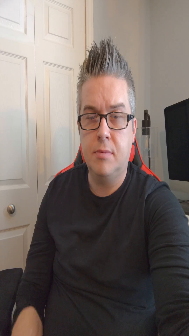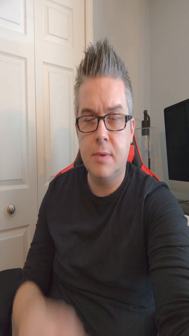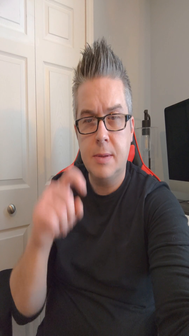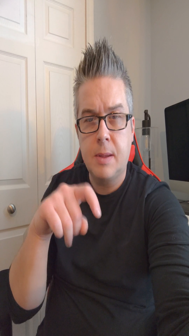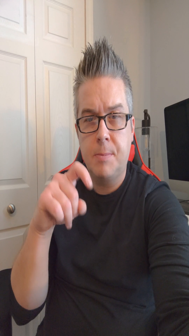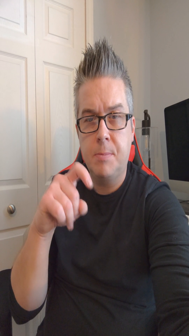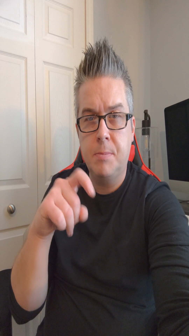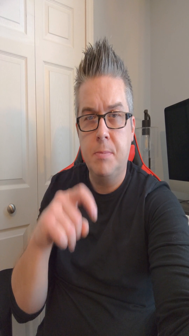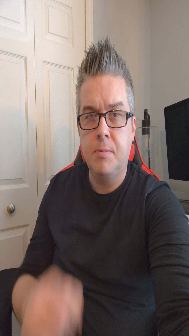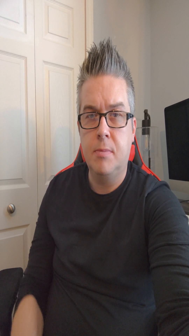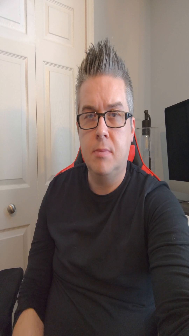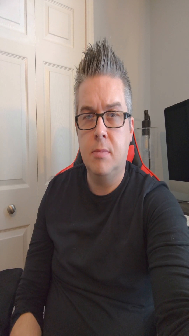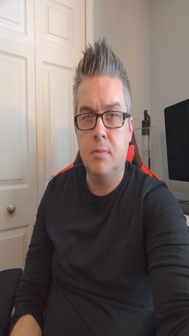time